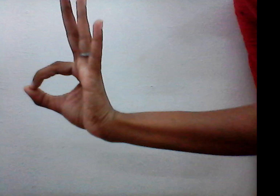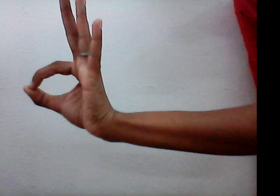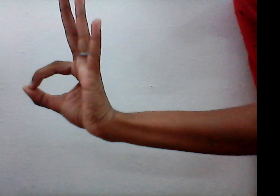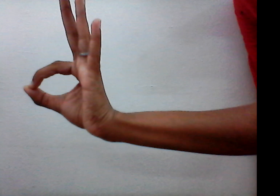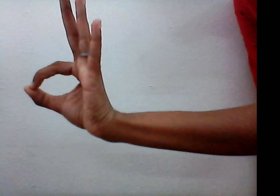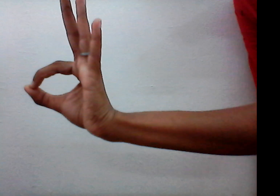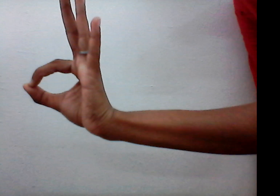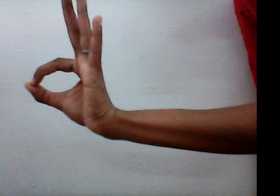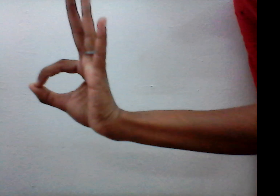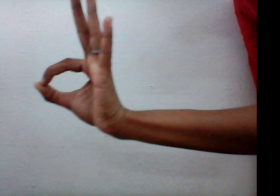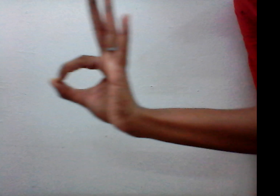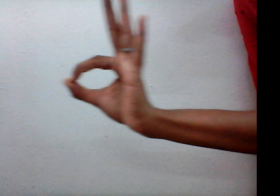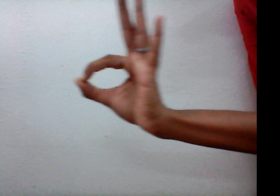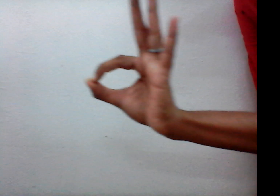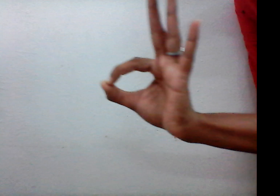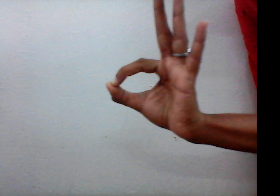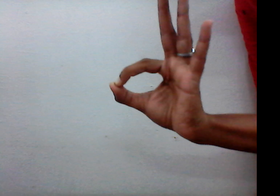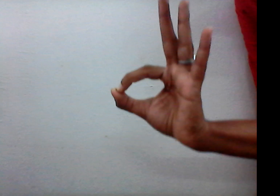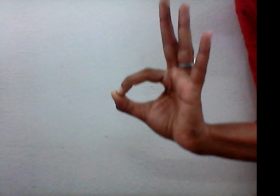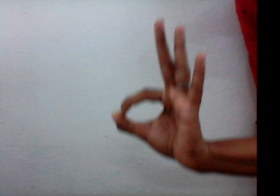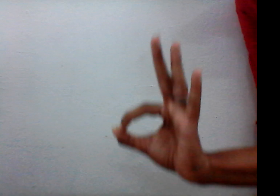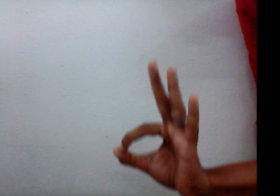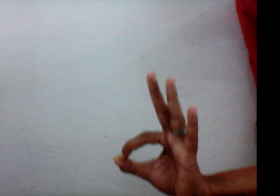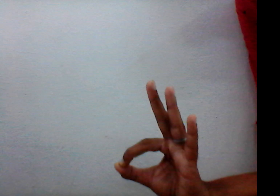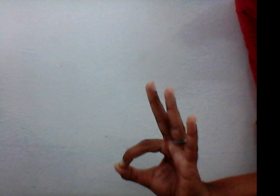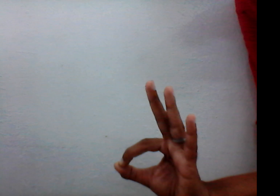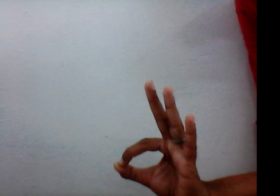ഔ